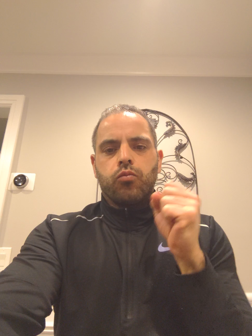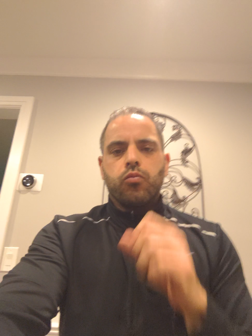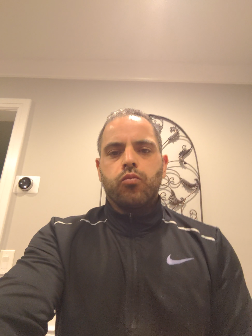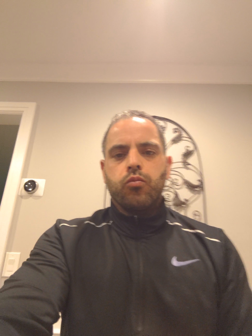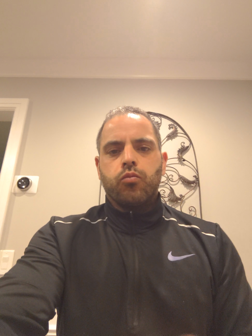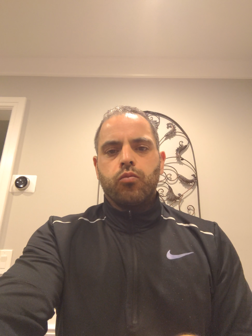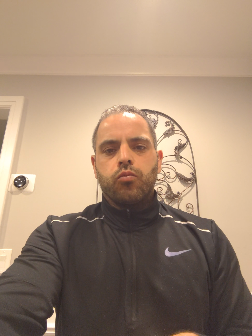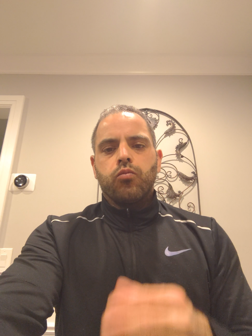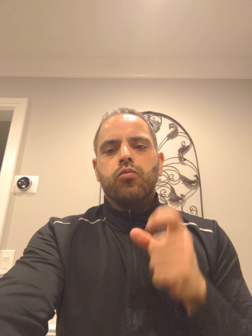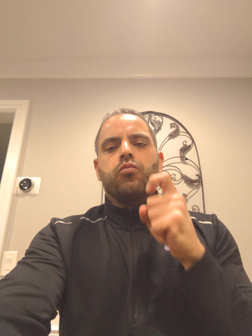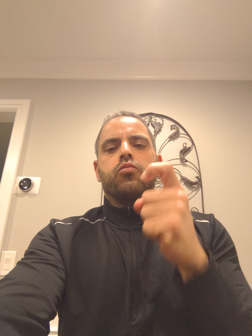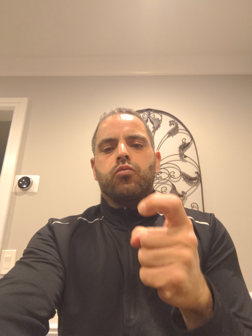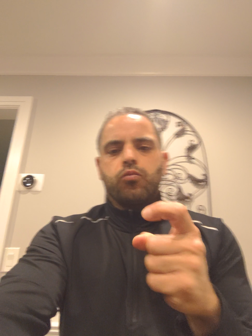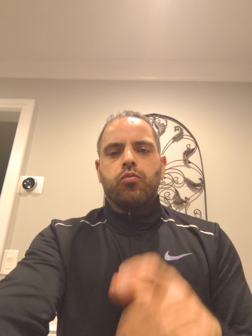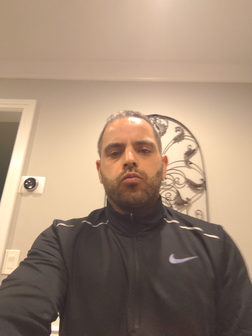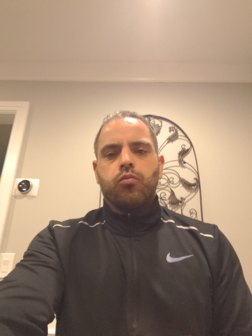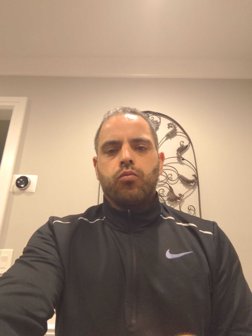gift